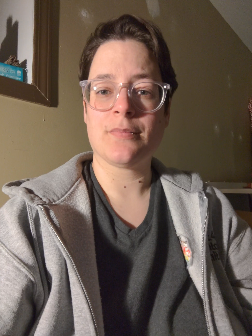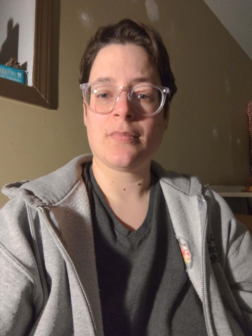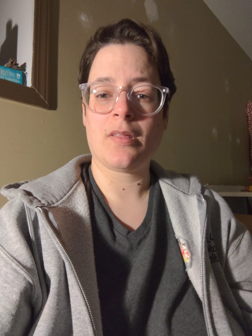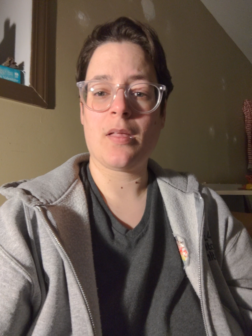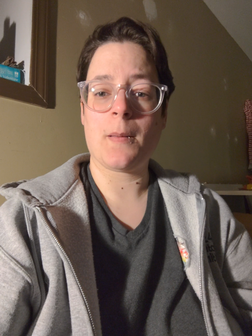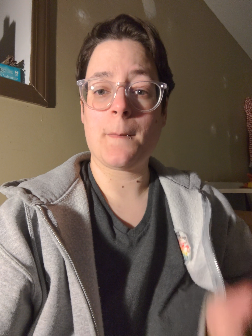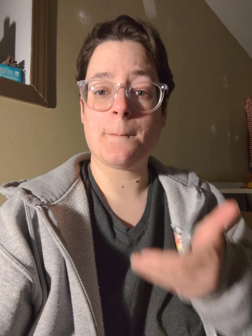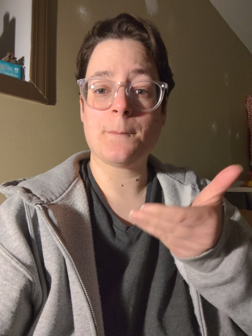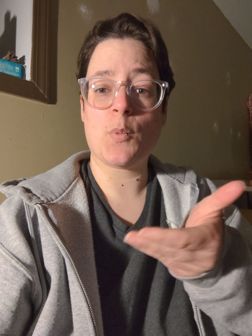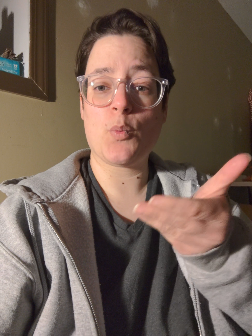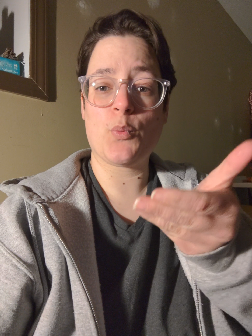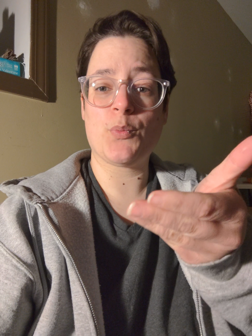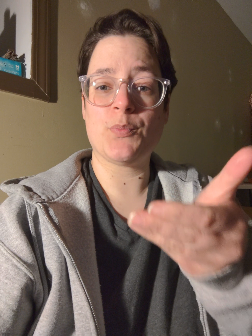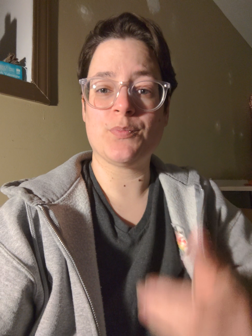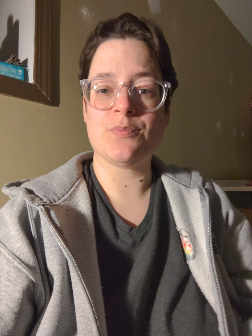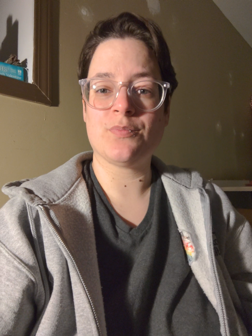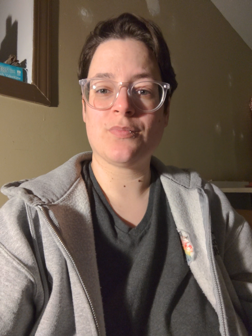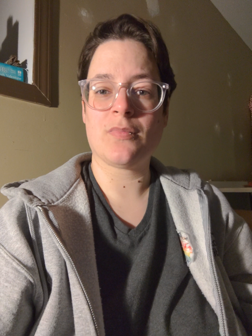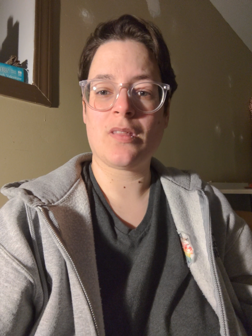boat